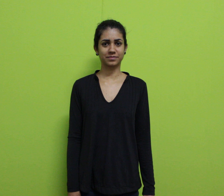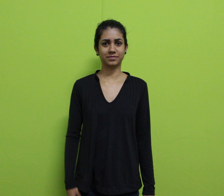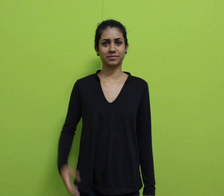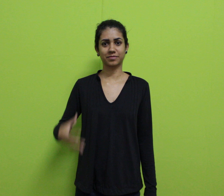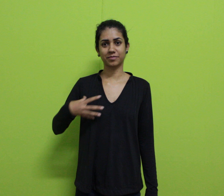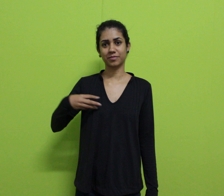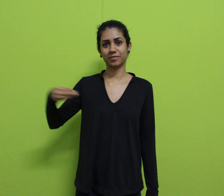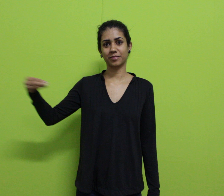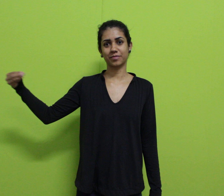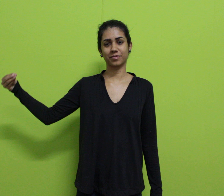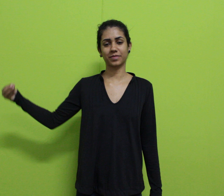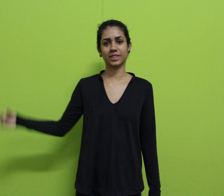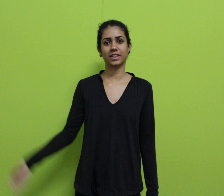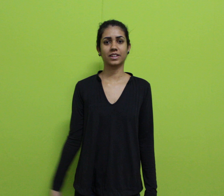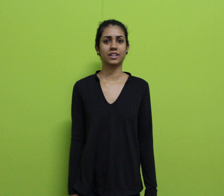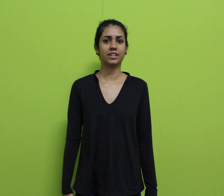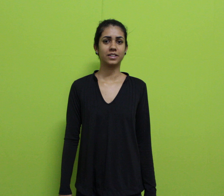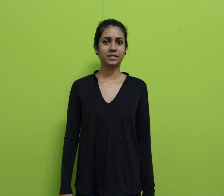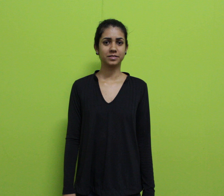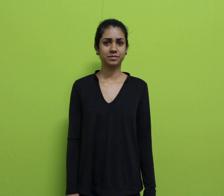filho